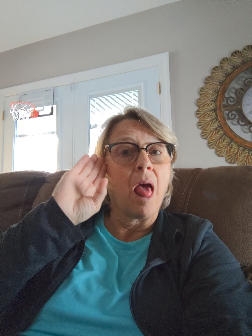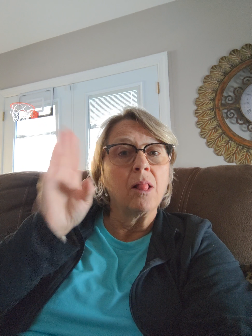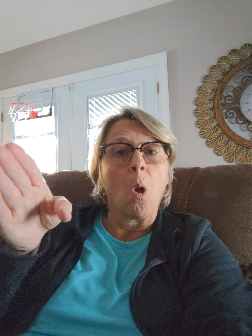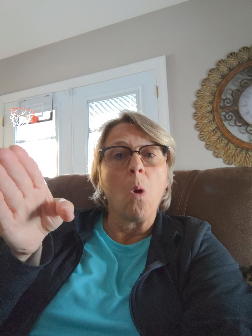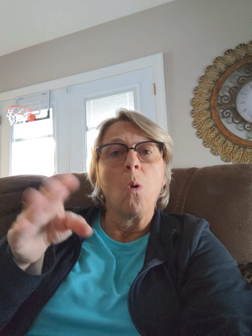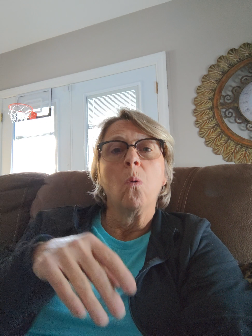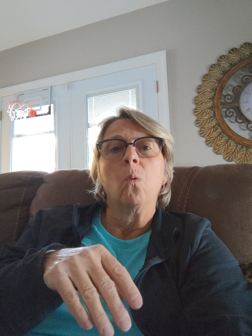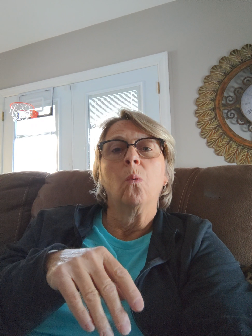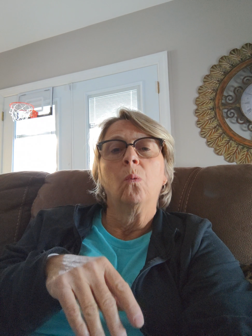hello